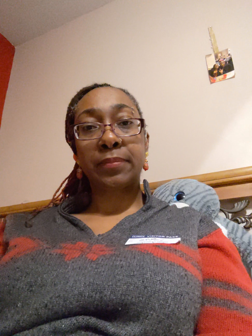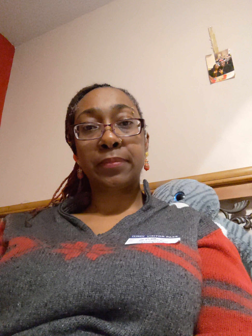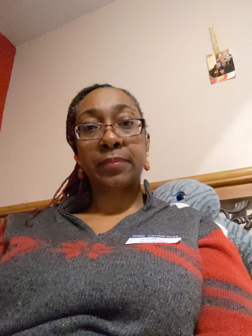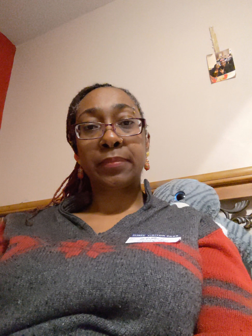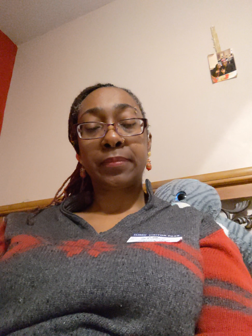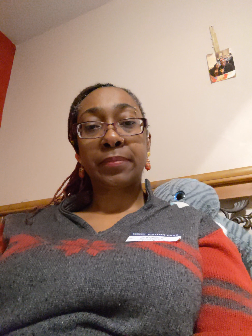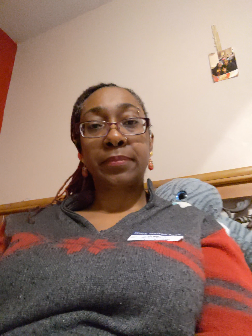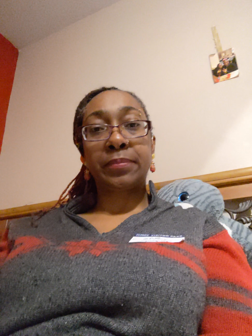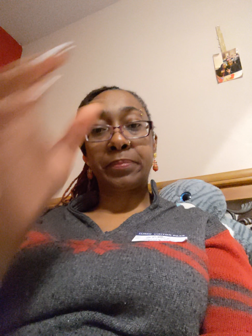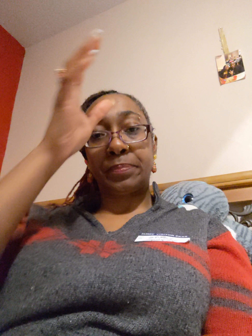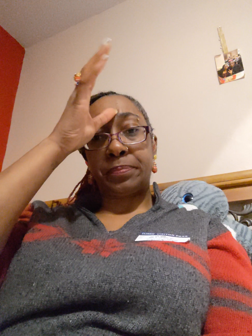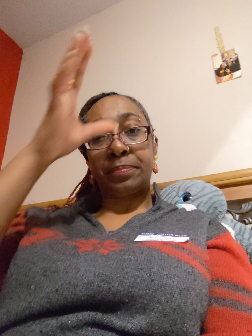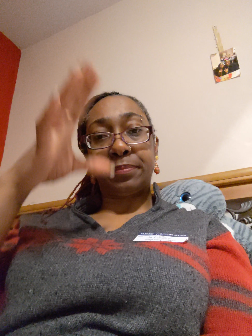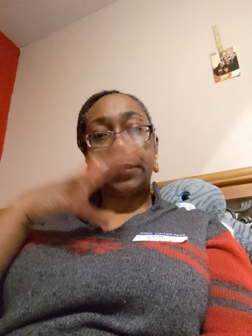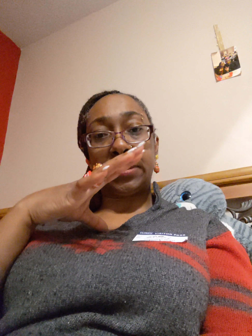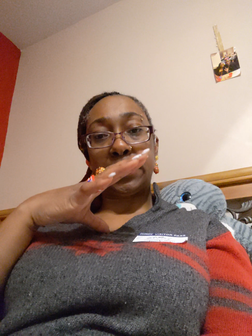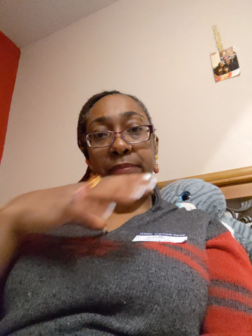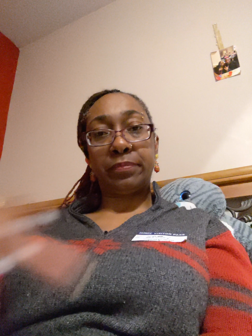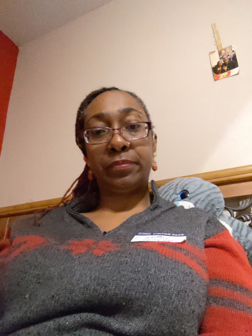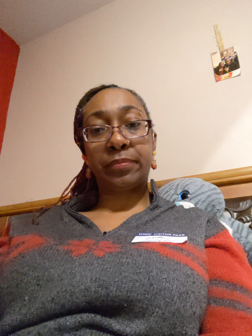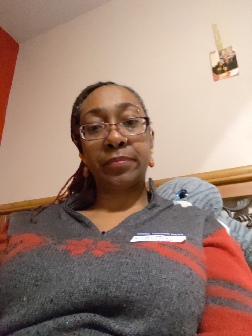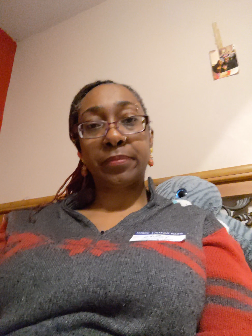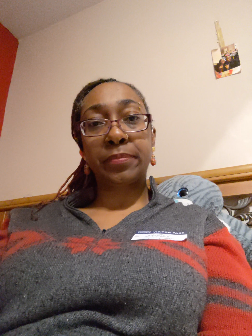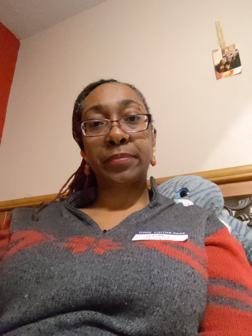man